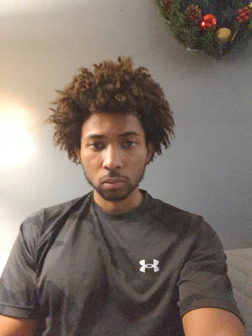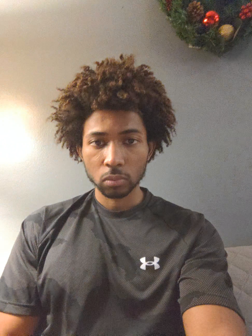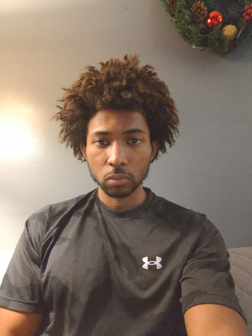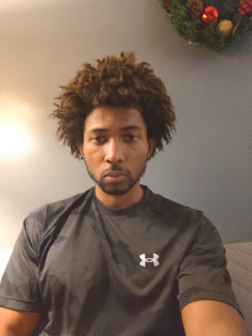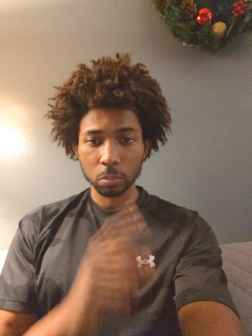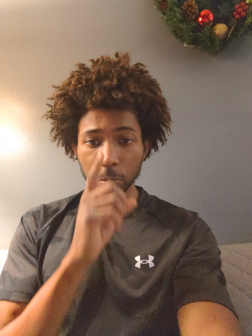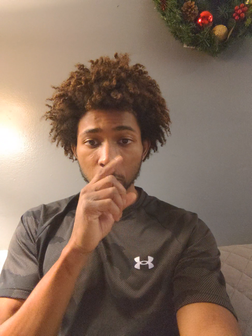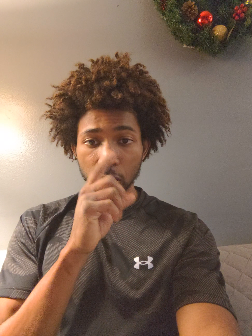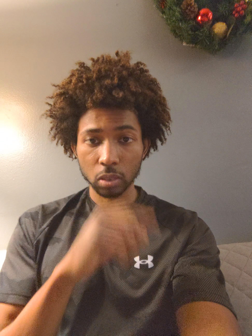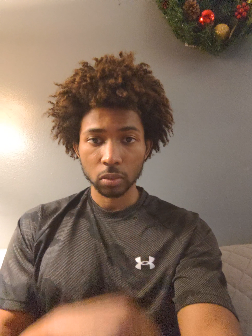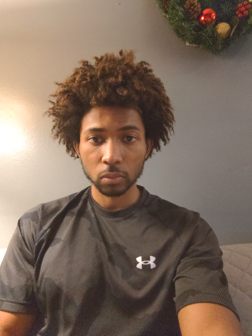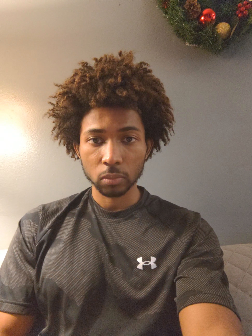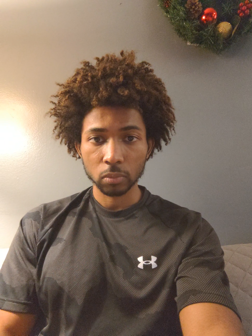mouse